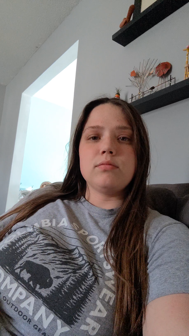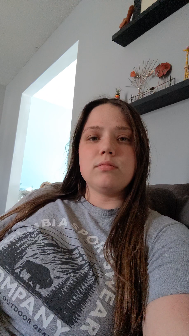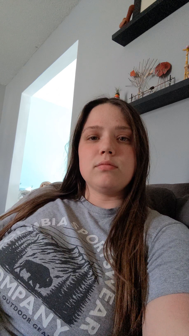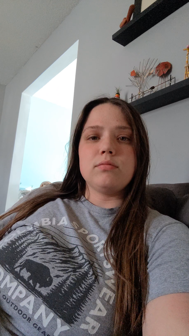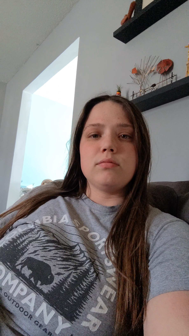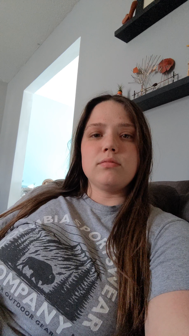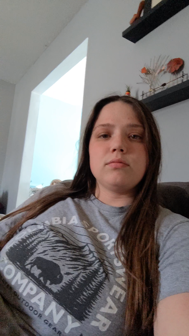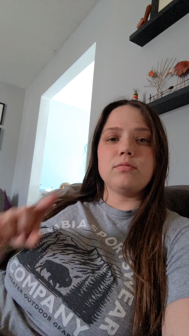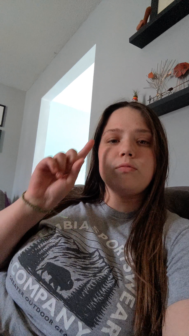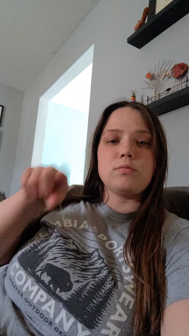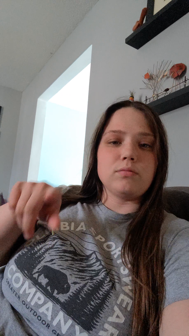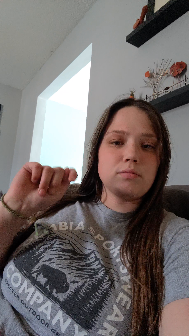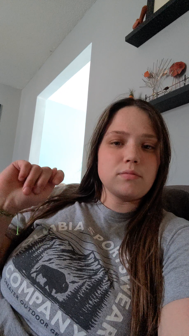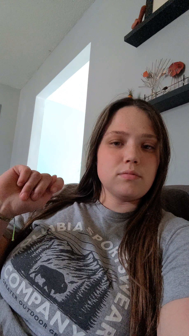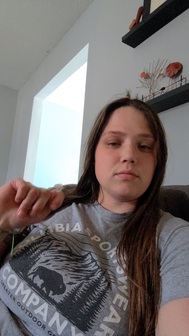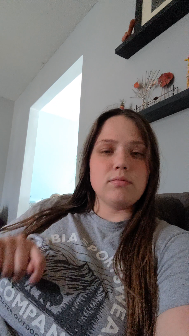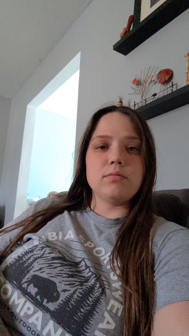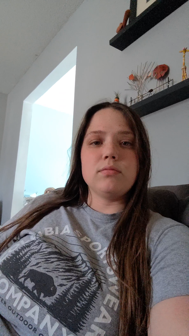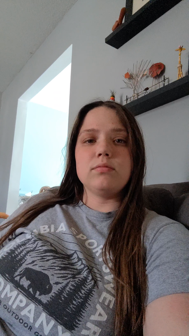go potty